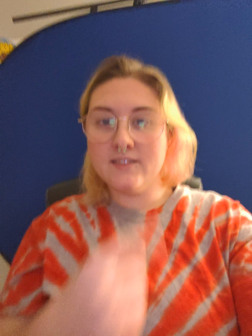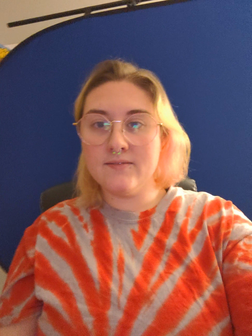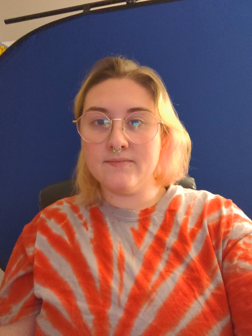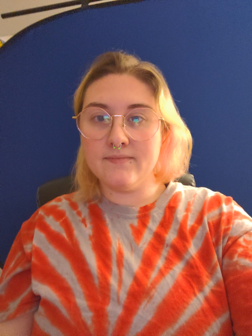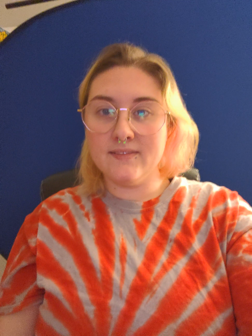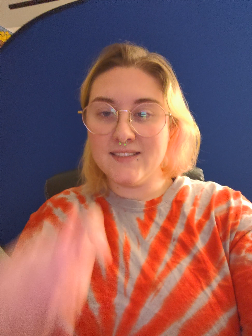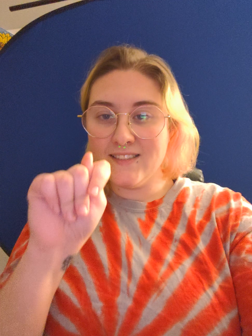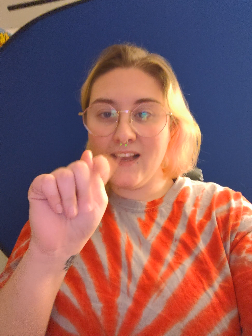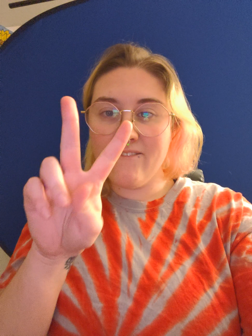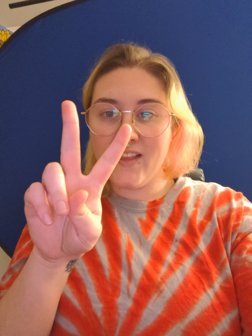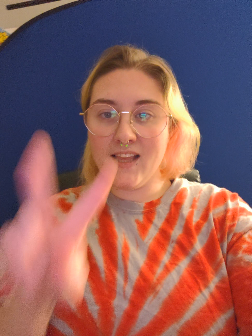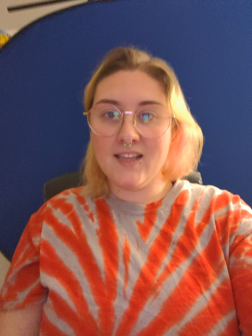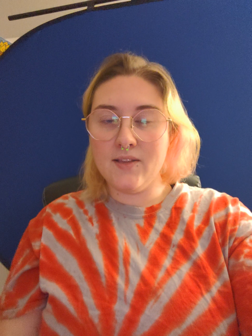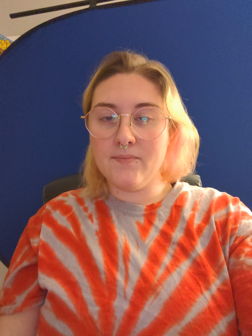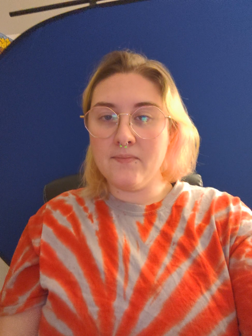TV